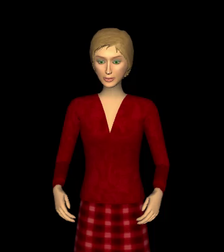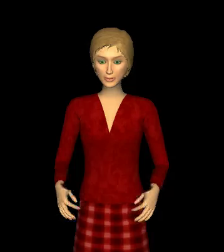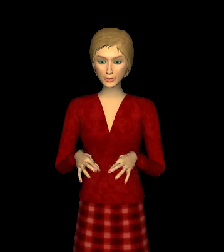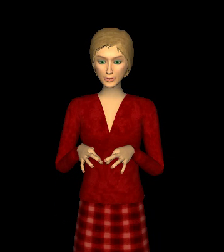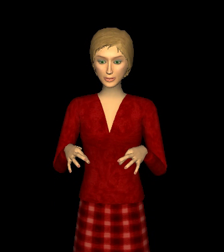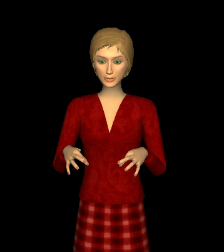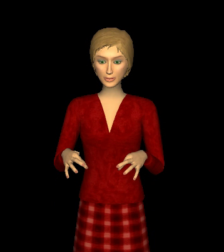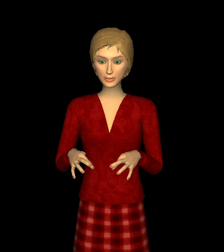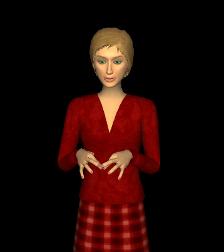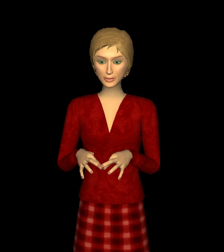غرفة